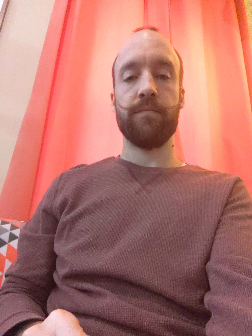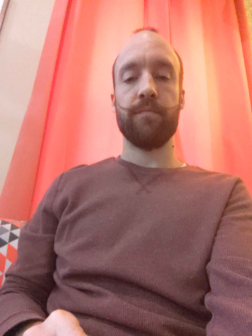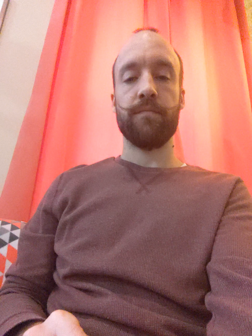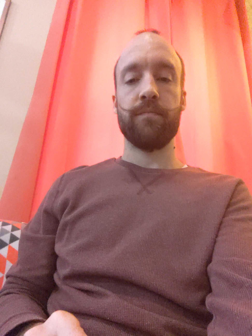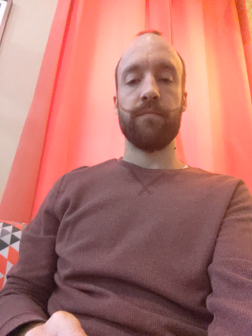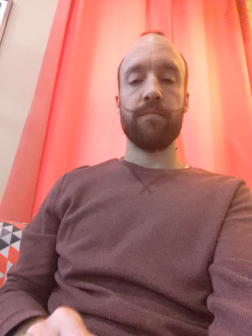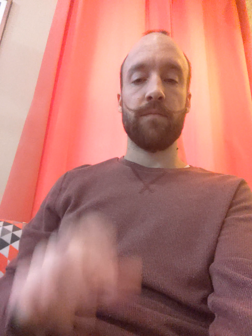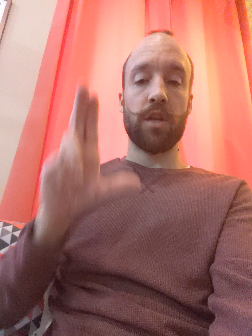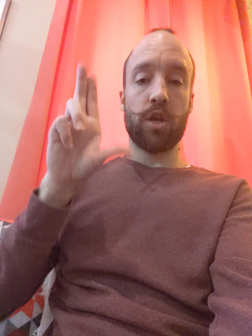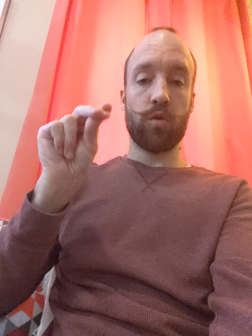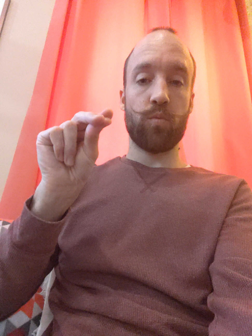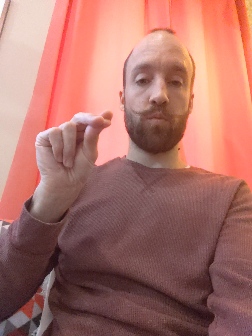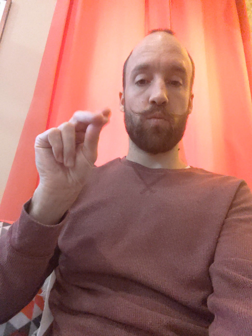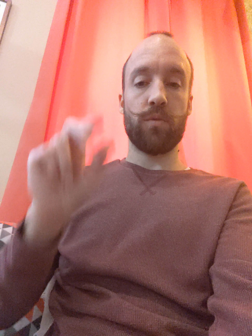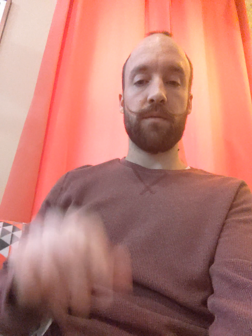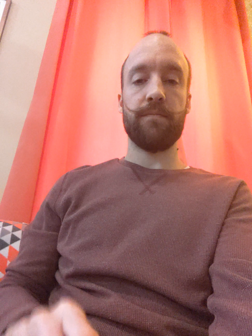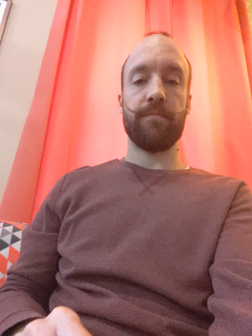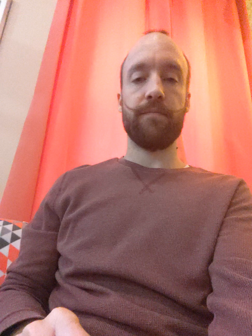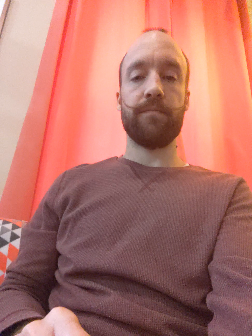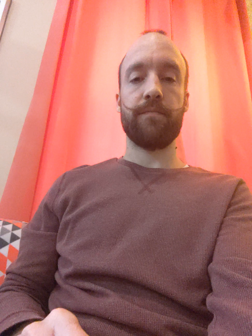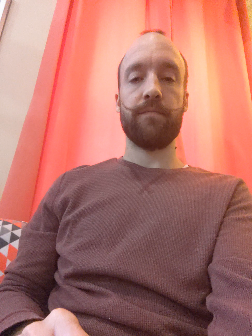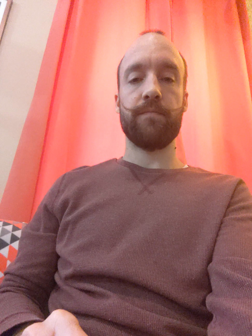no